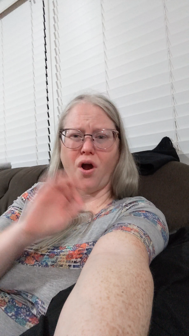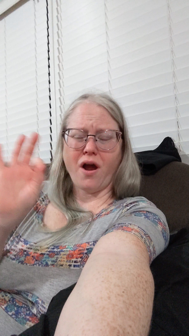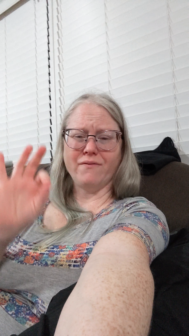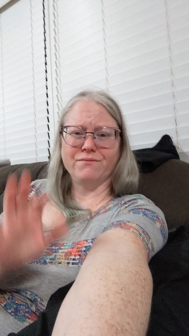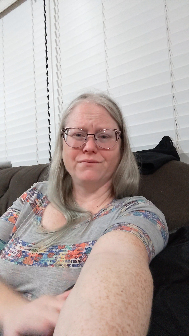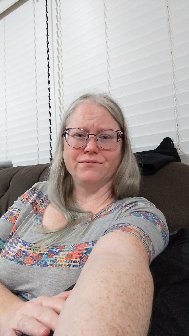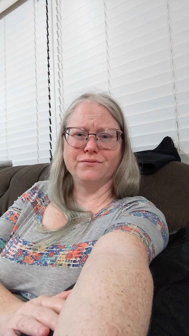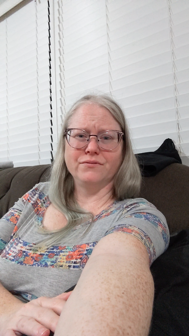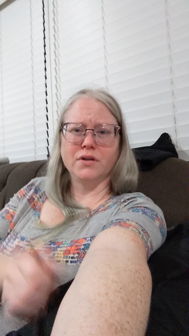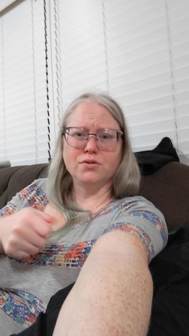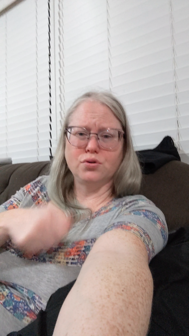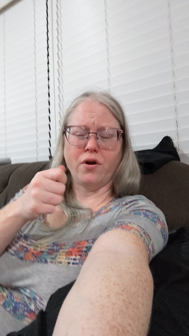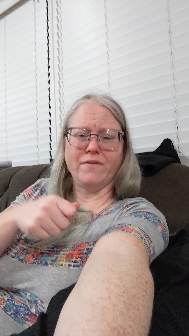shovel